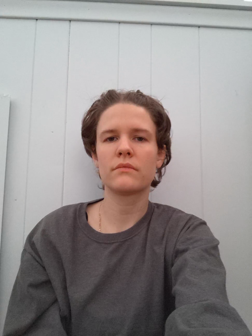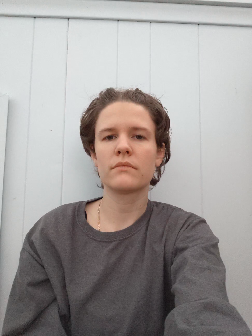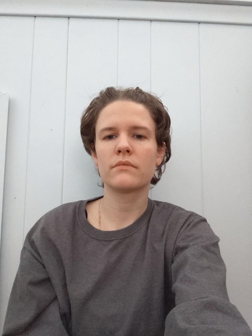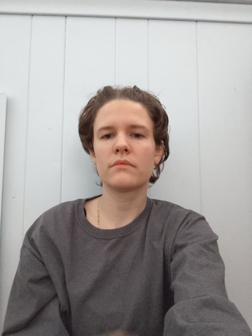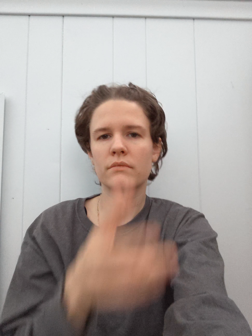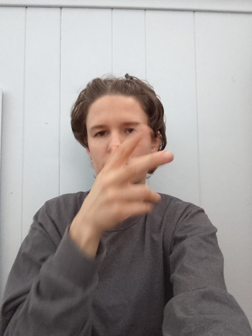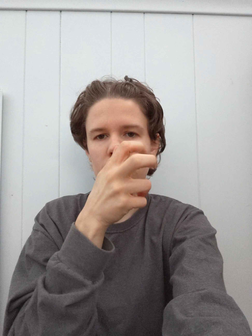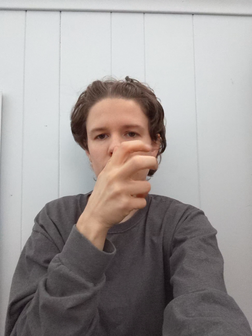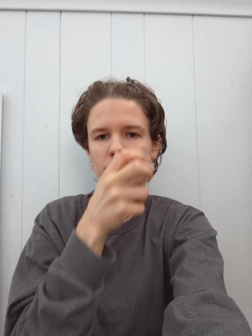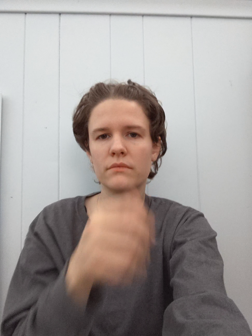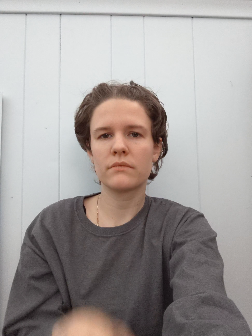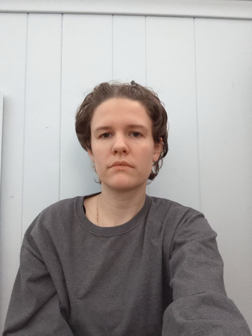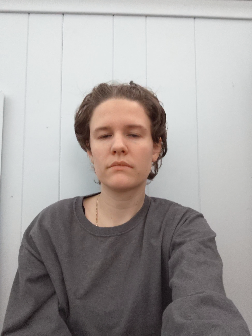bug